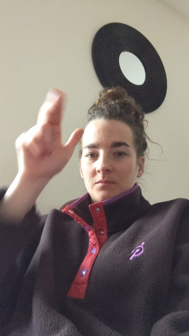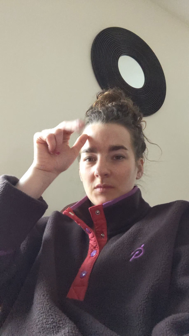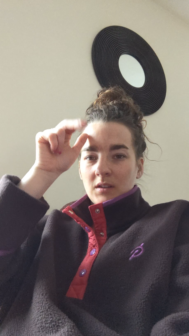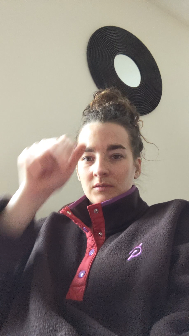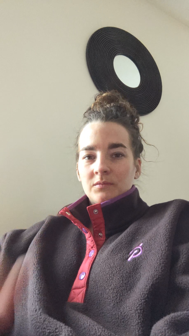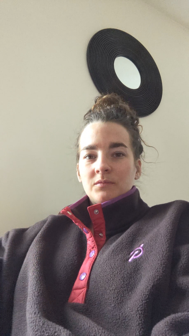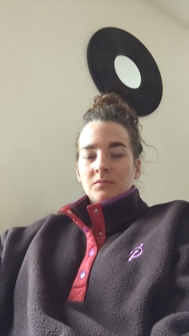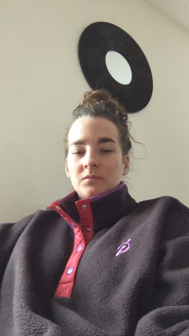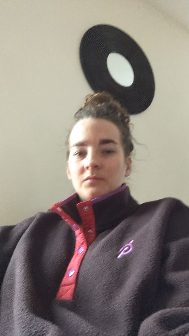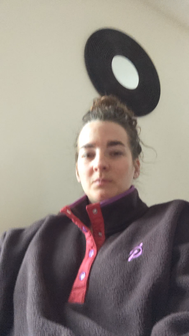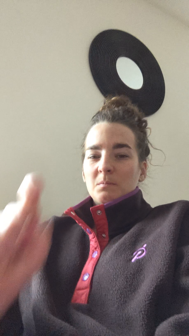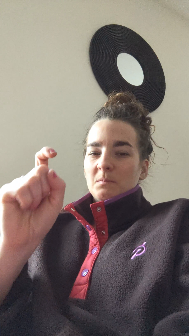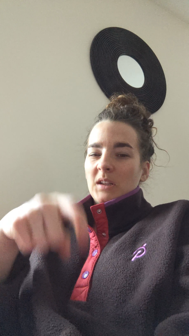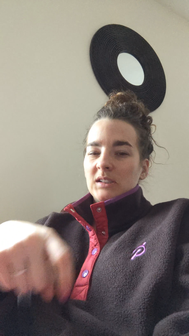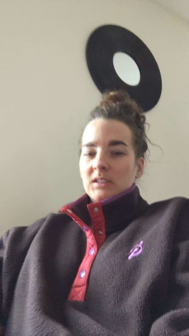must